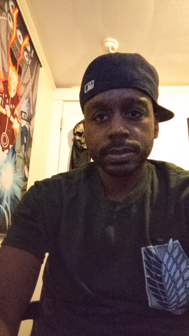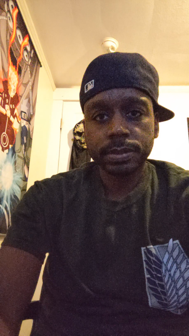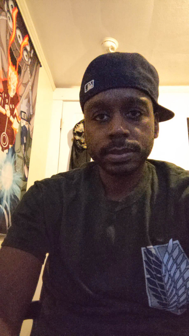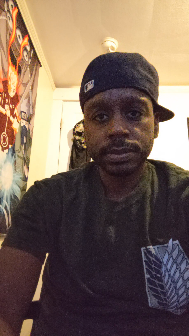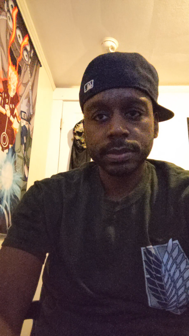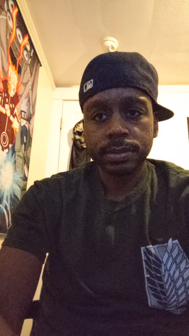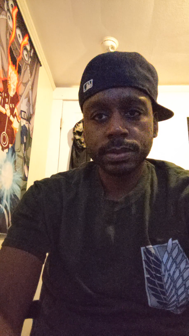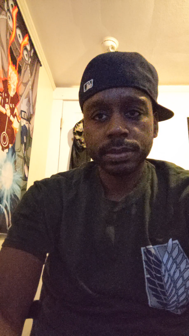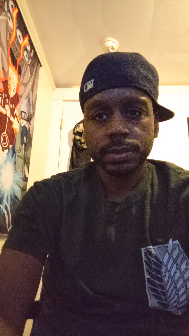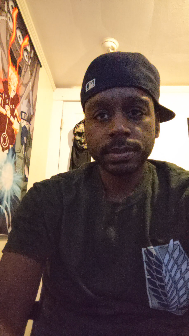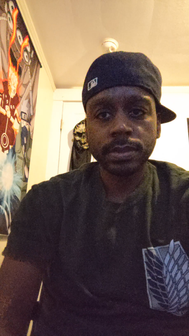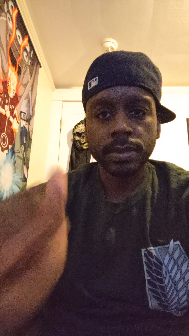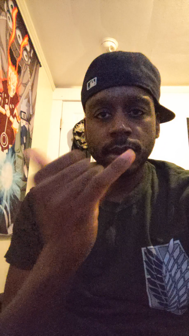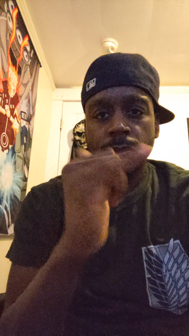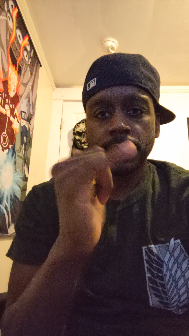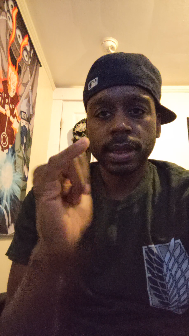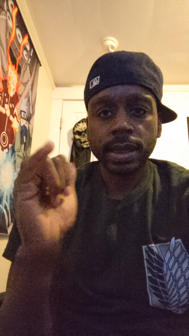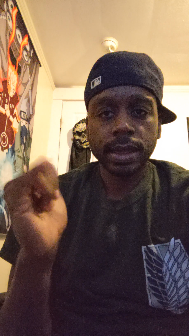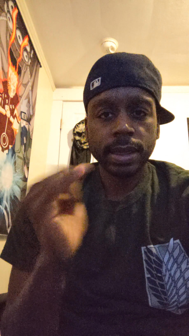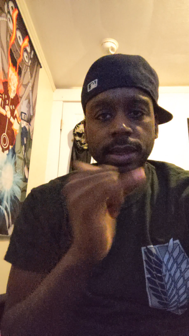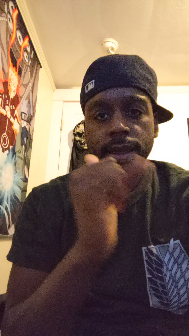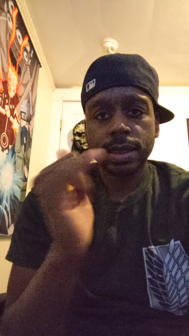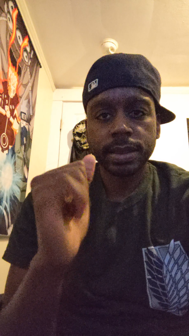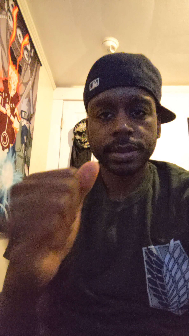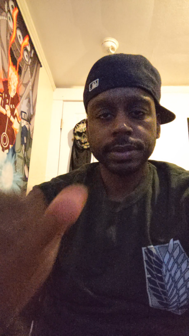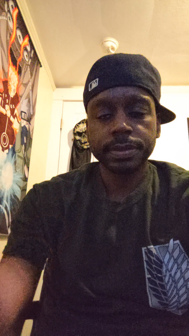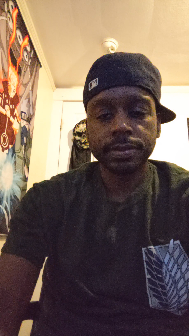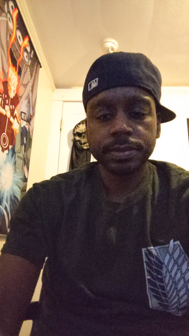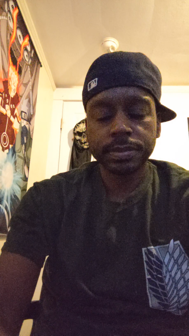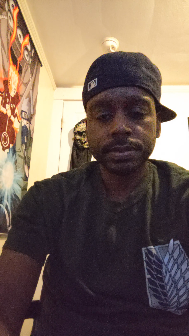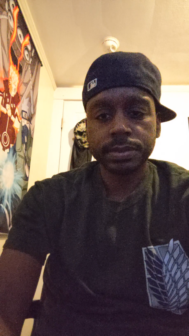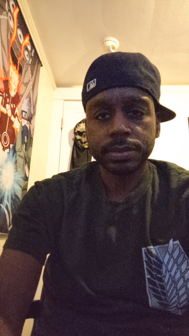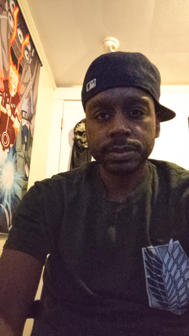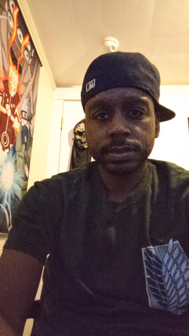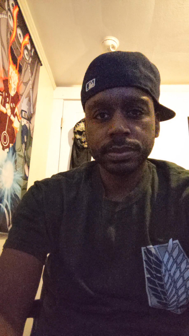play